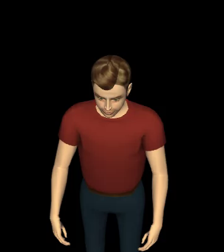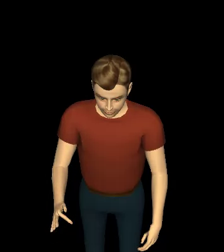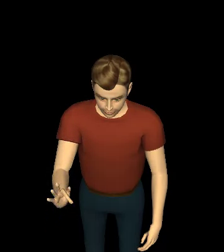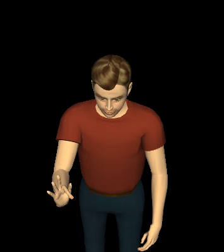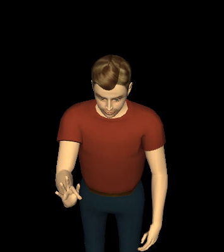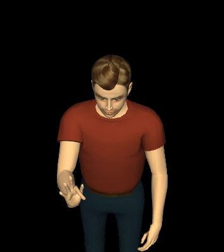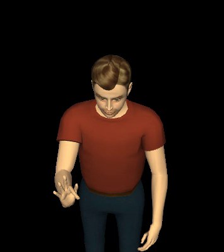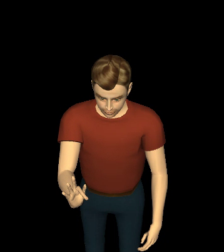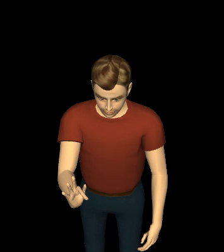أخ